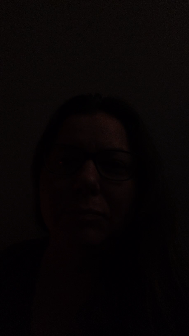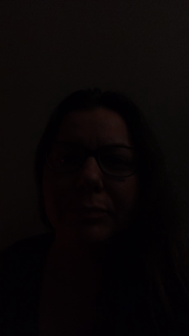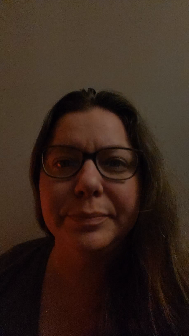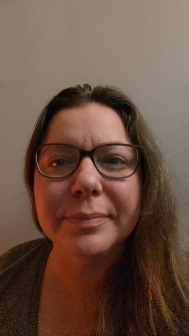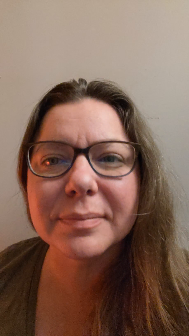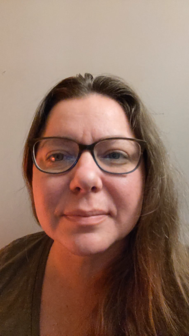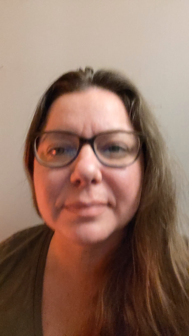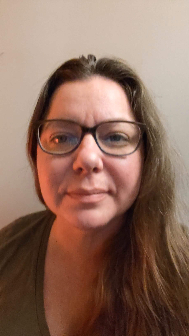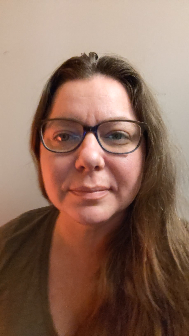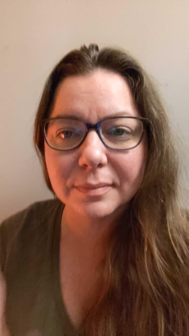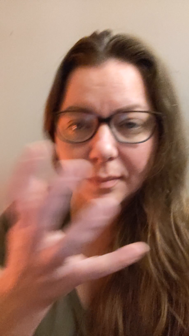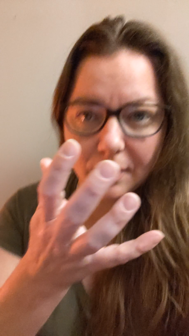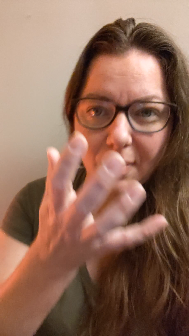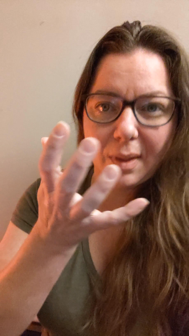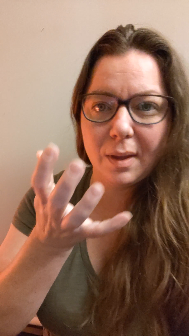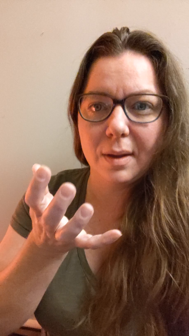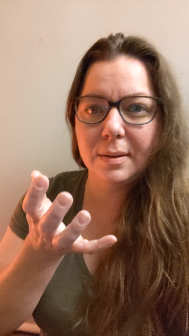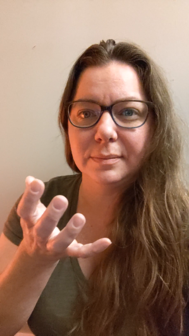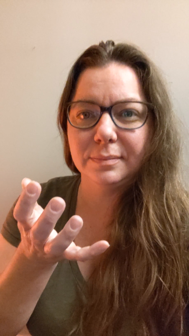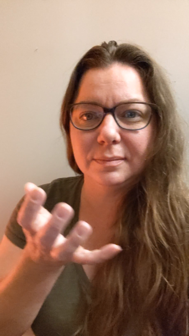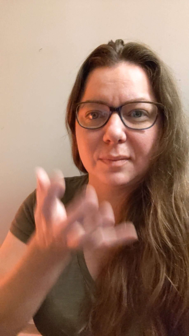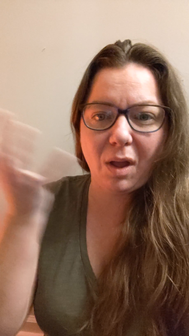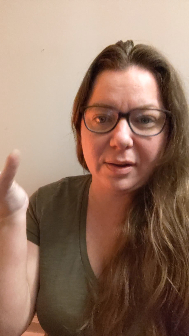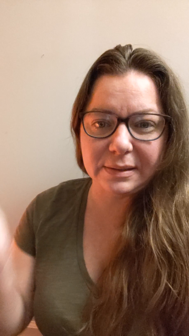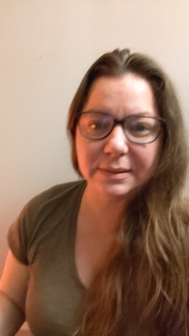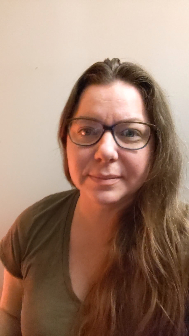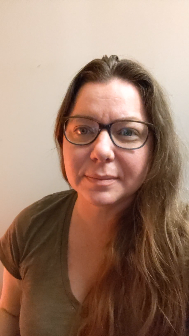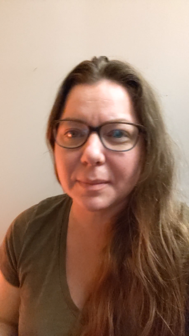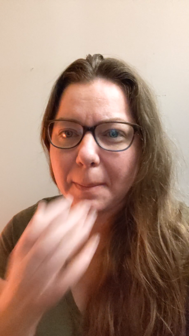a lot